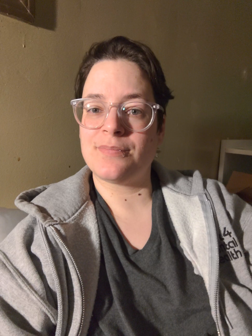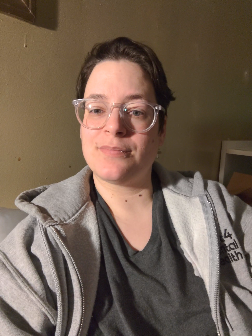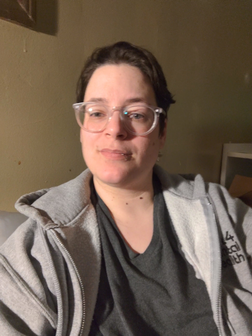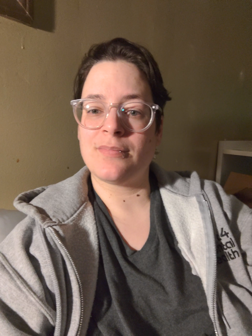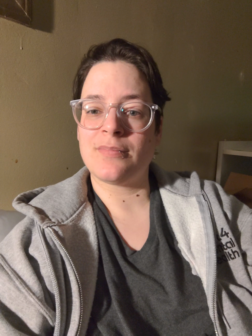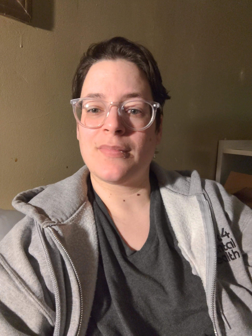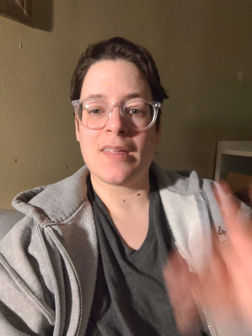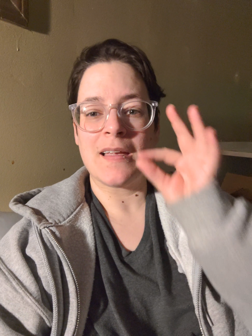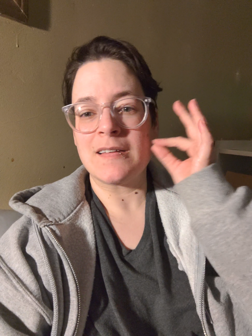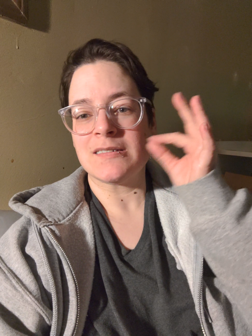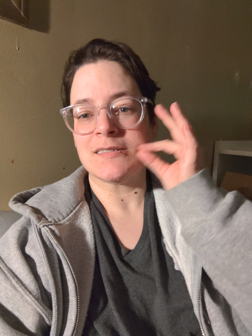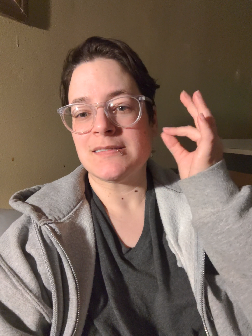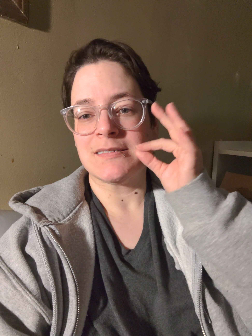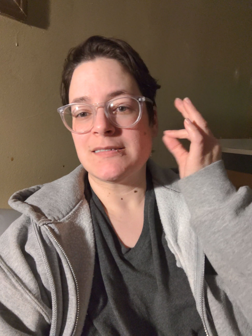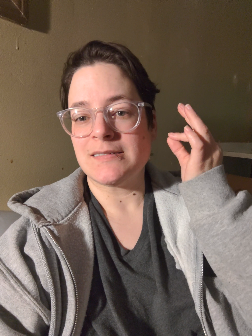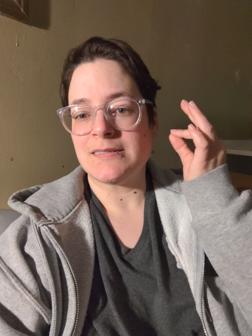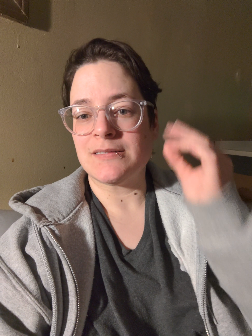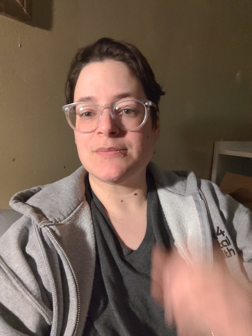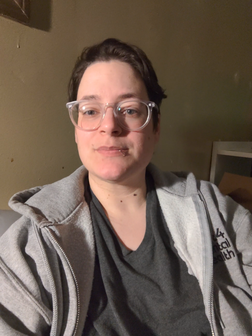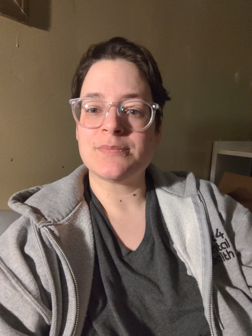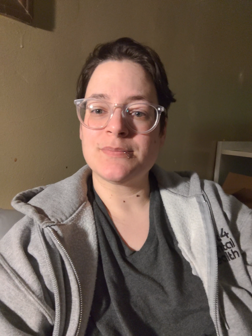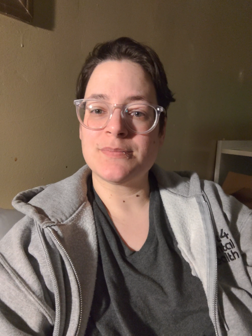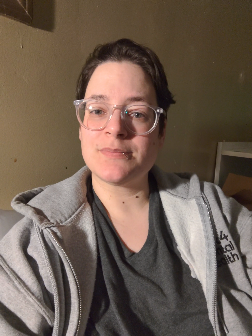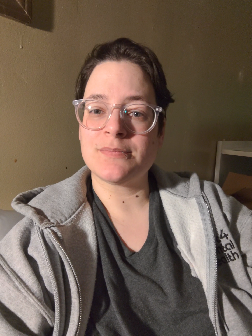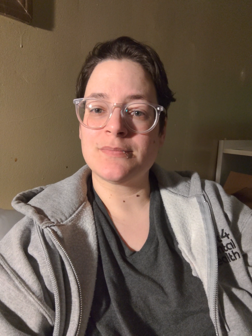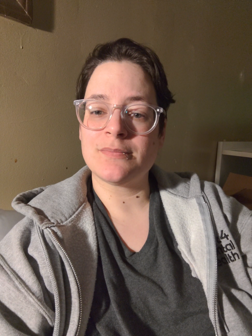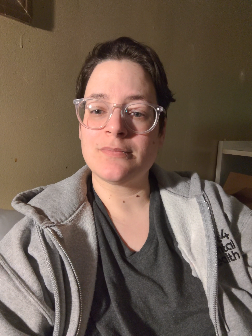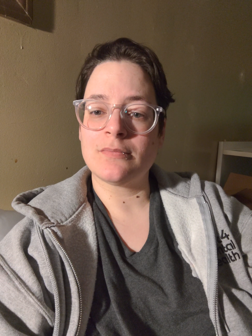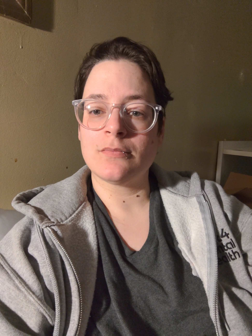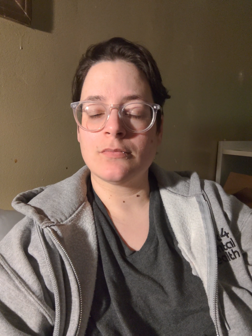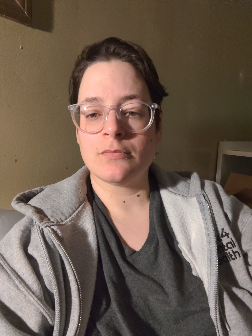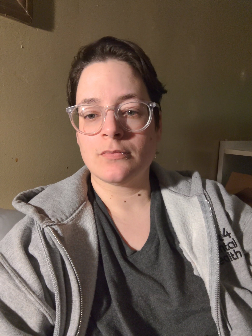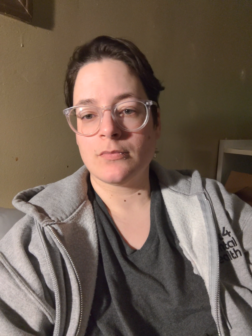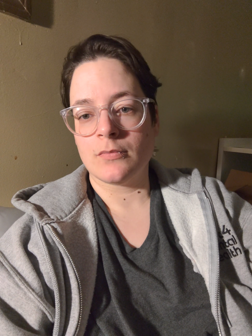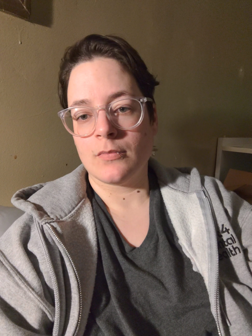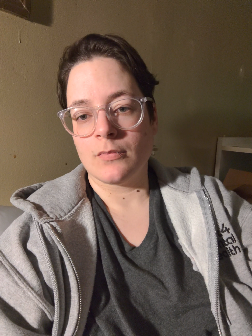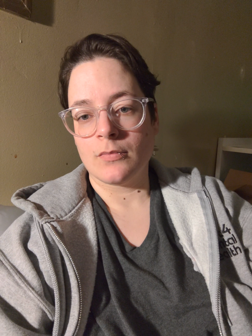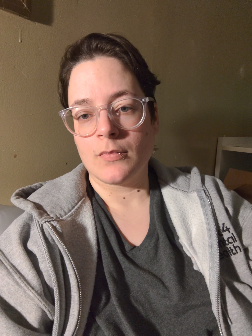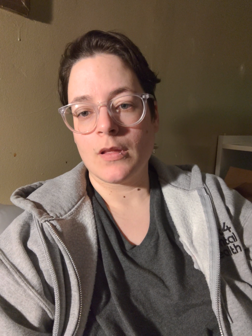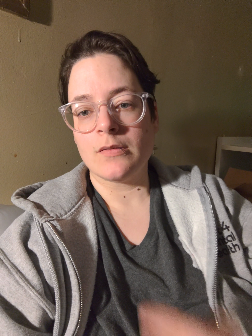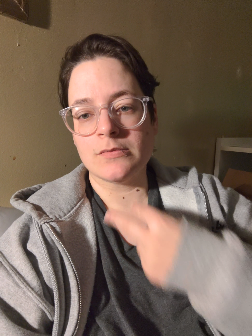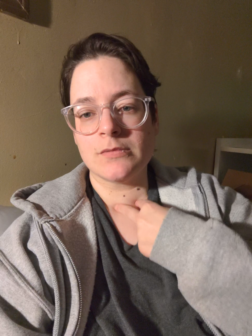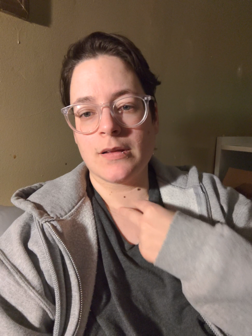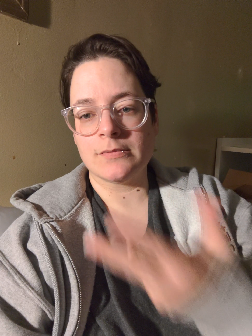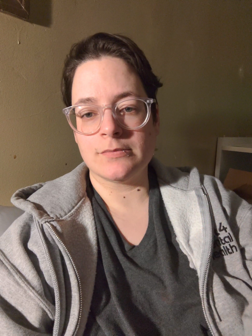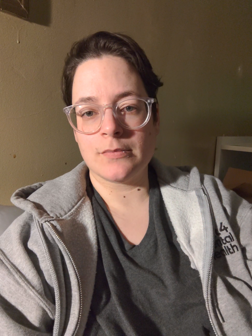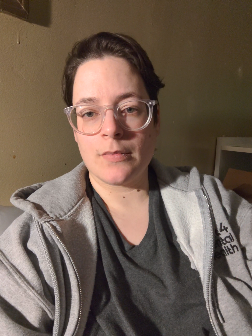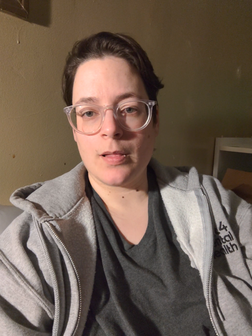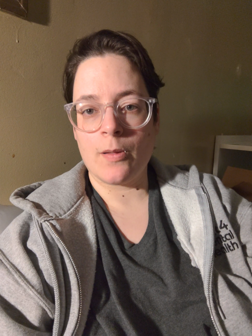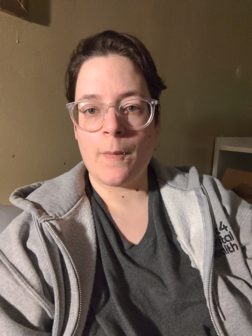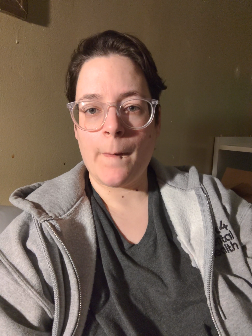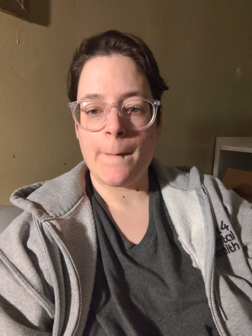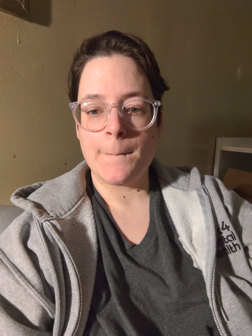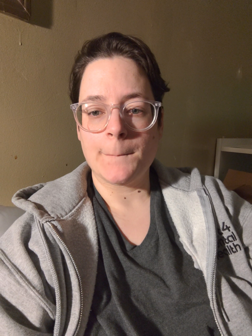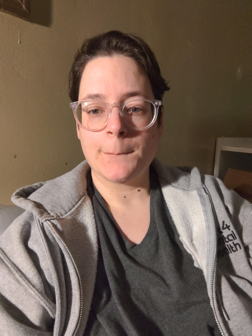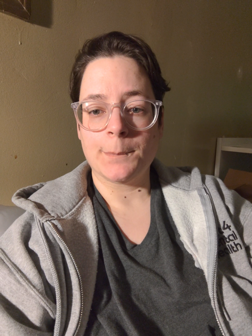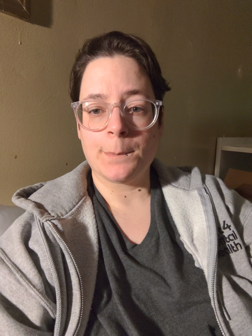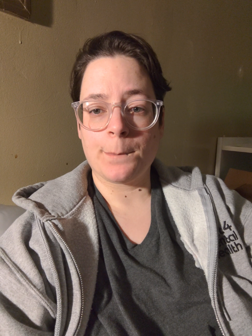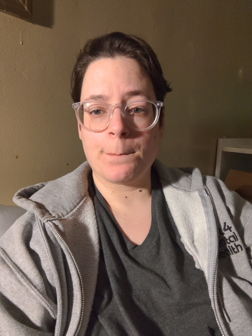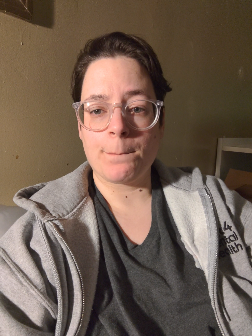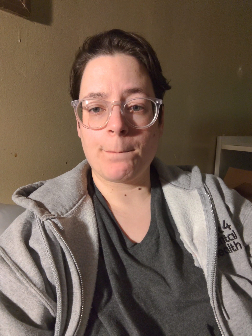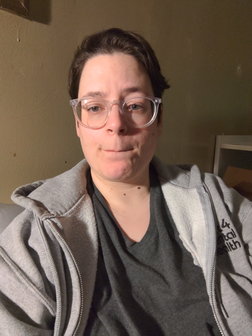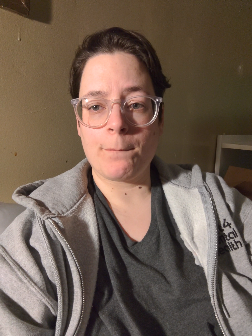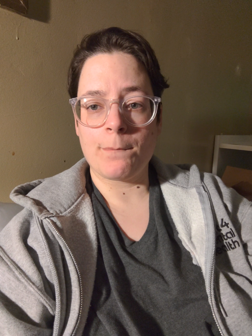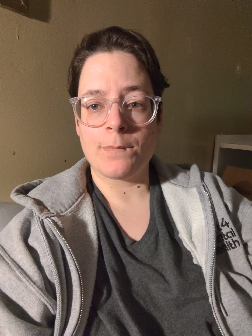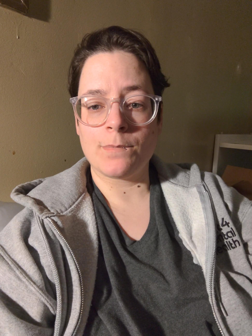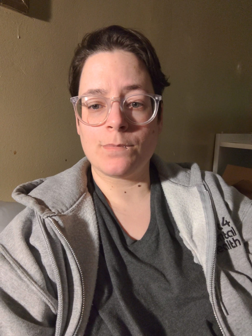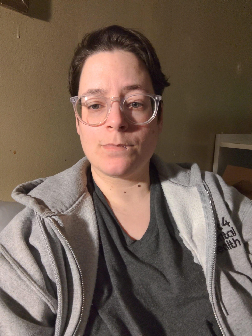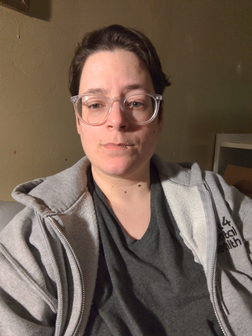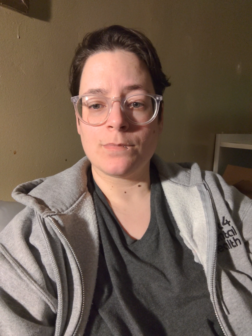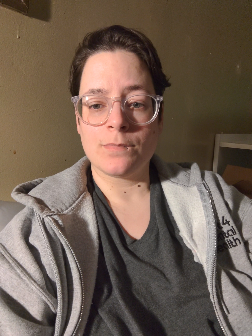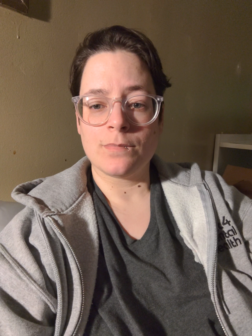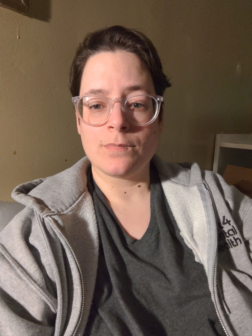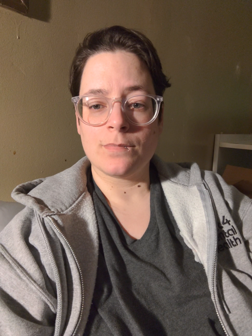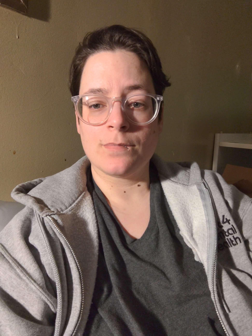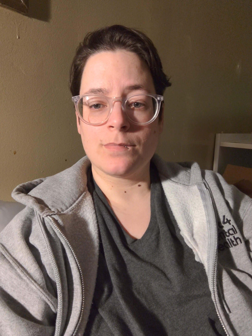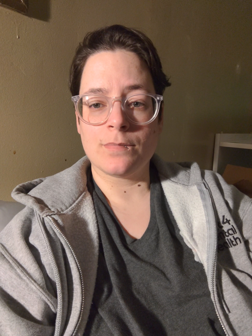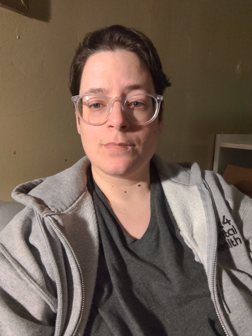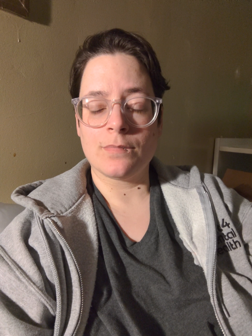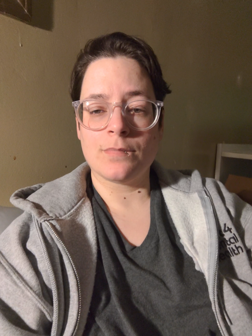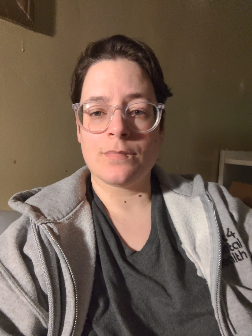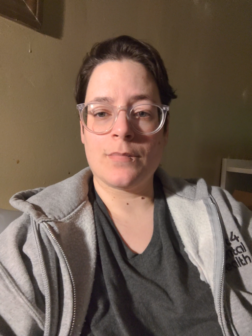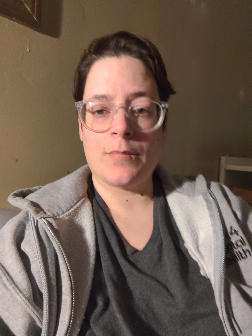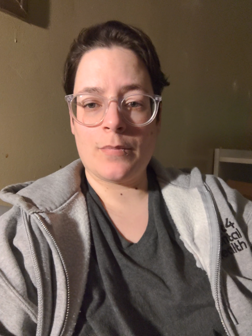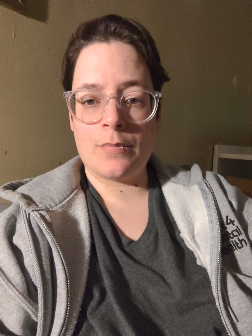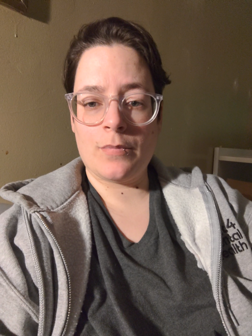cat